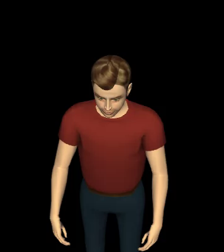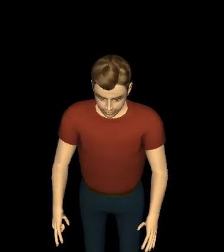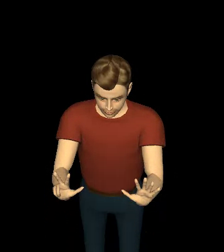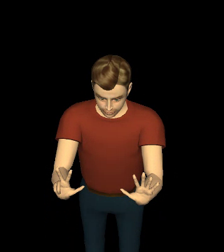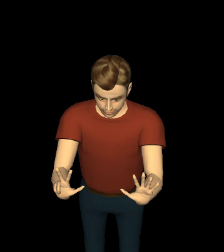8